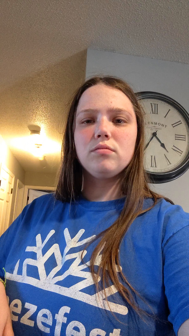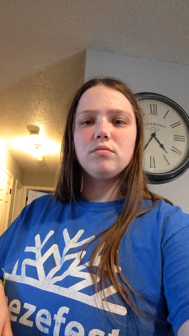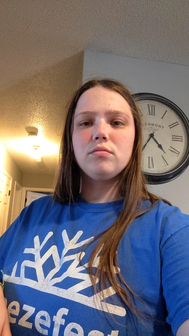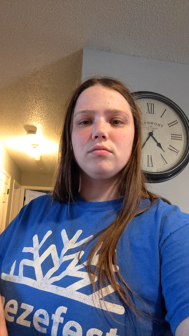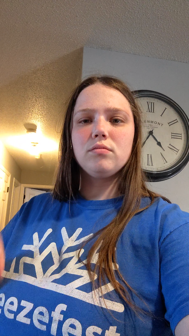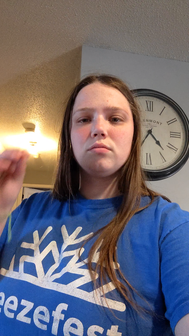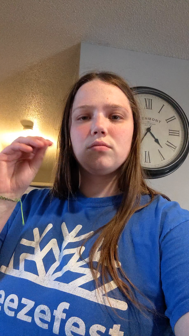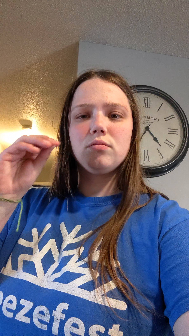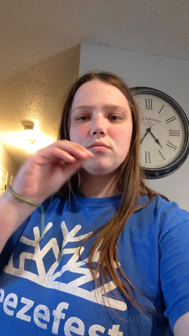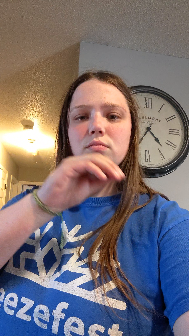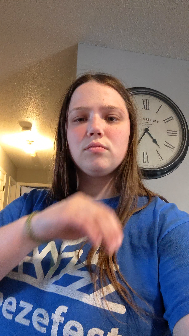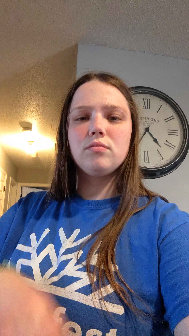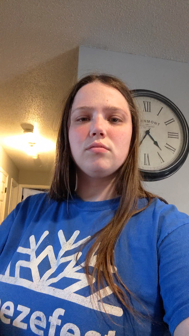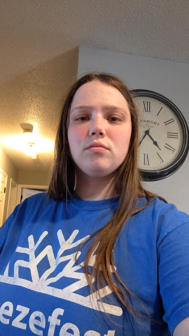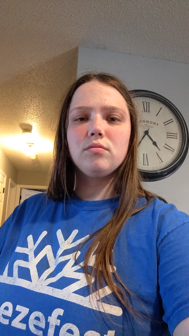dinosaur